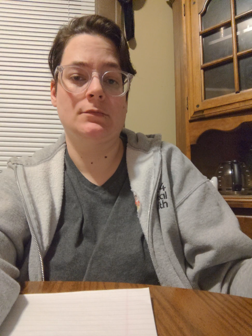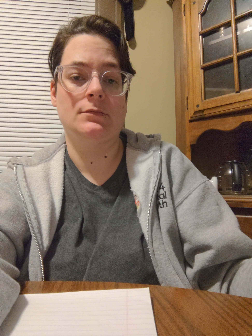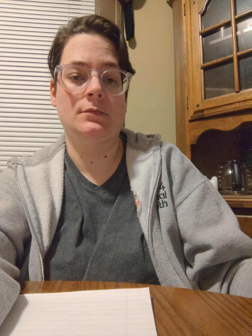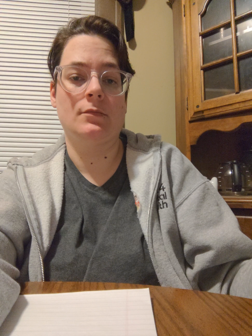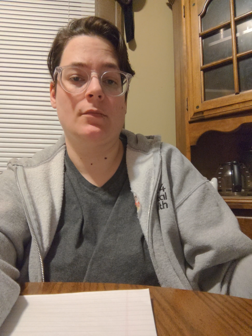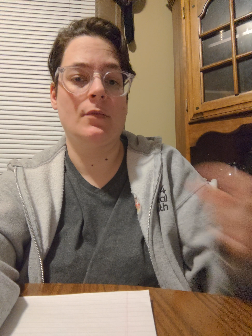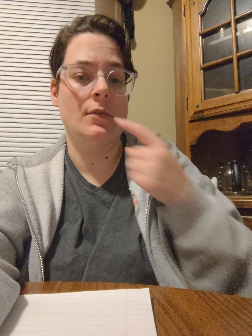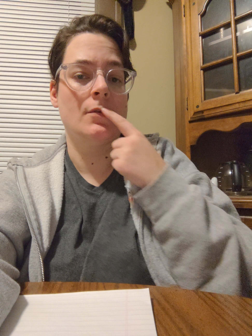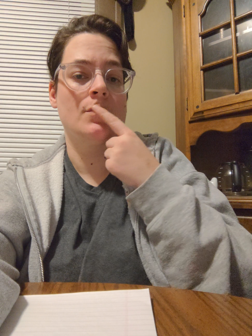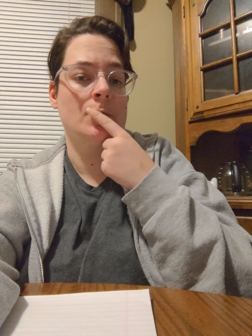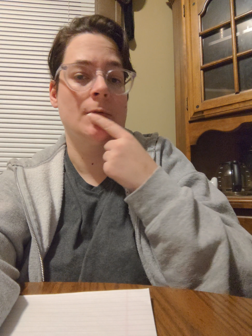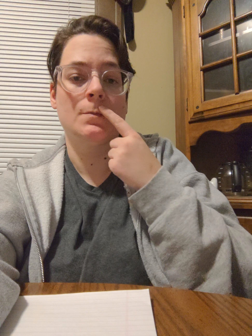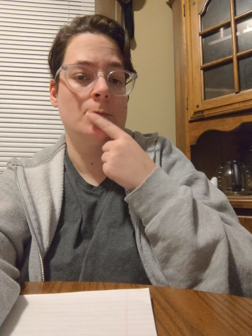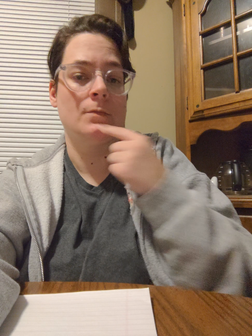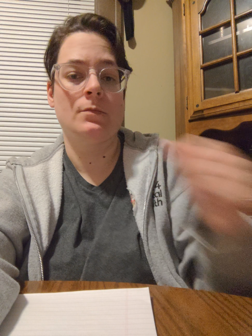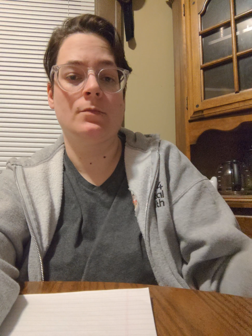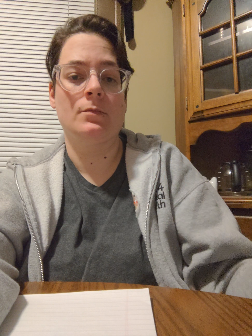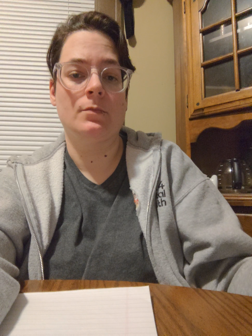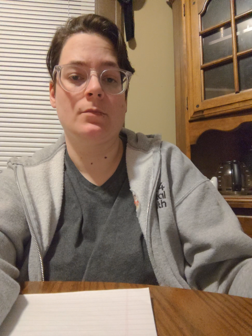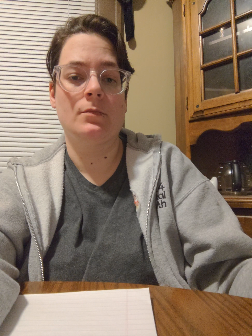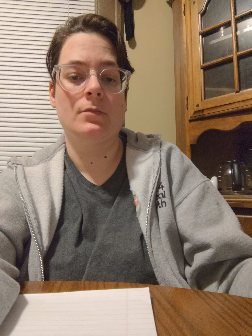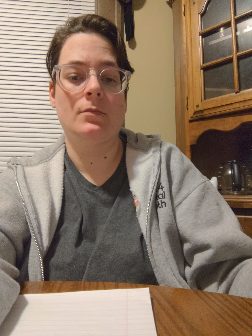lips